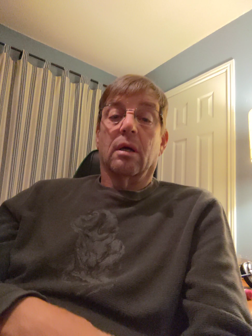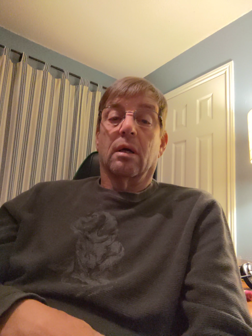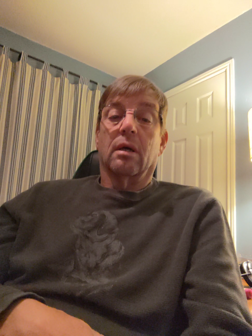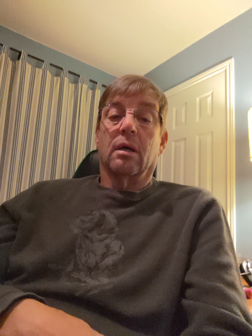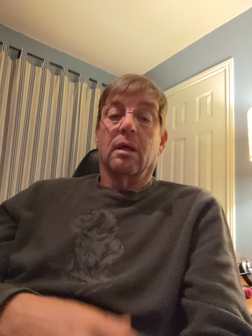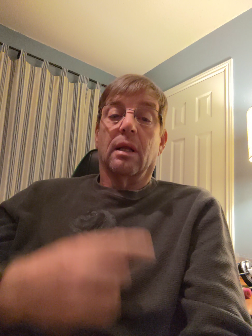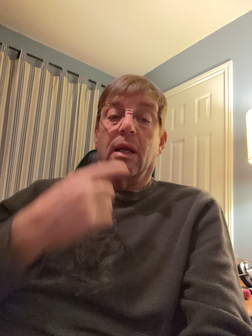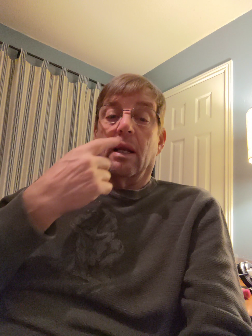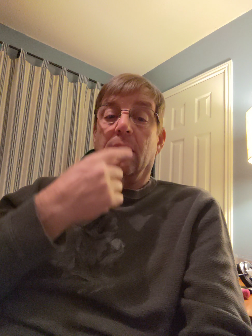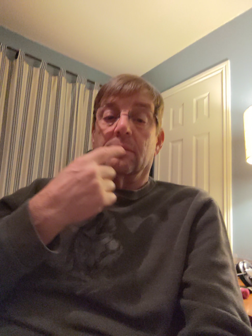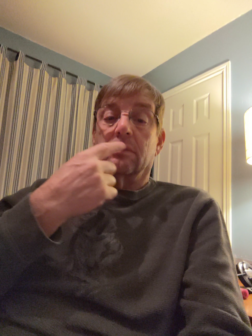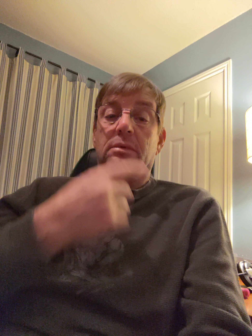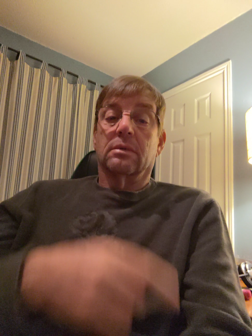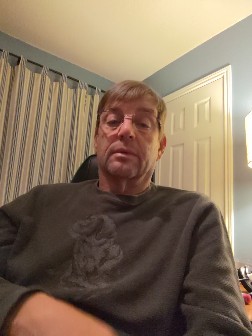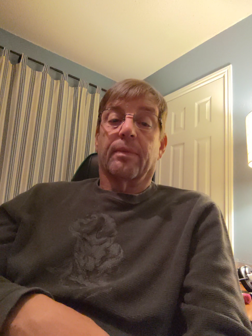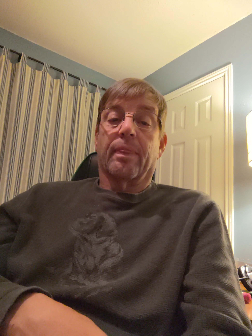lips